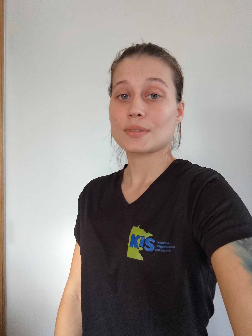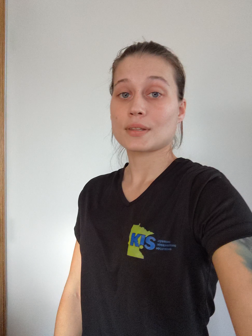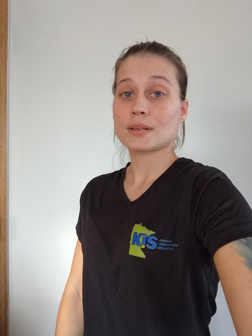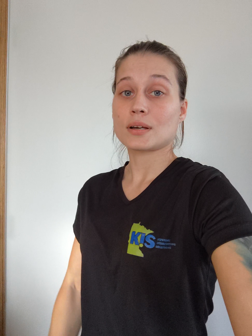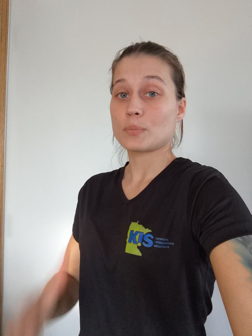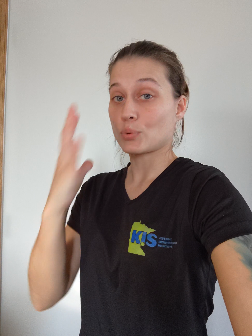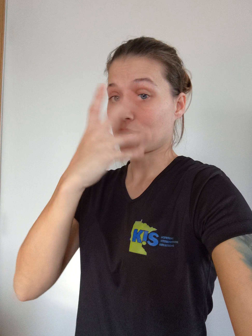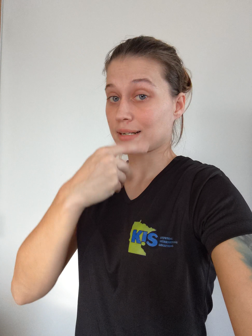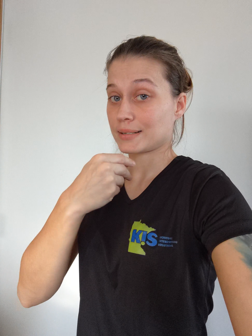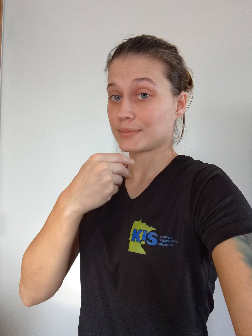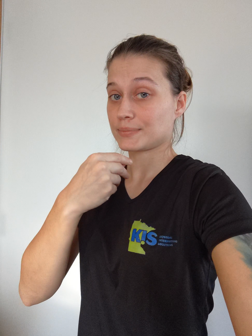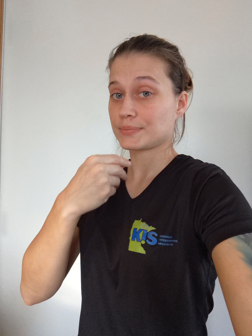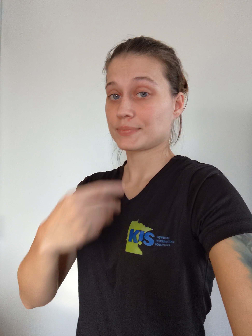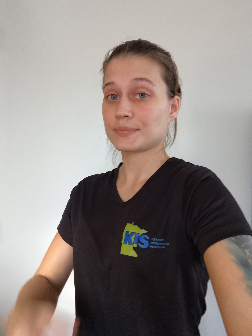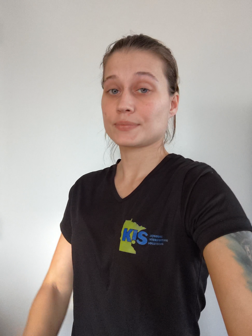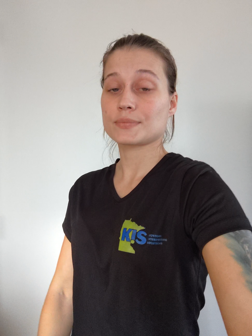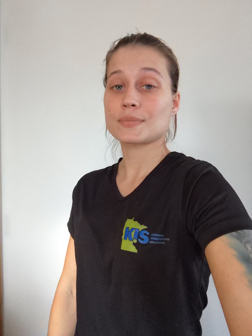pretty